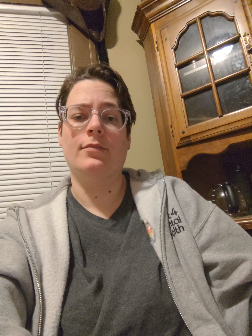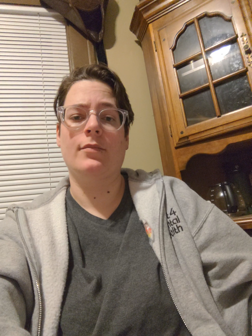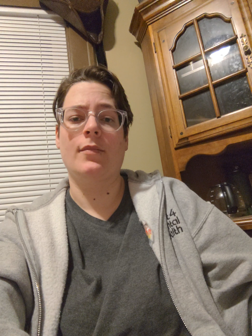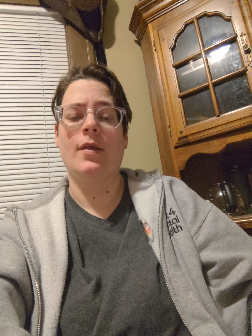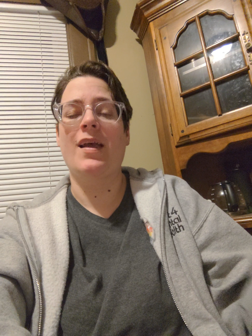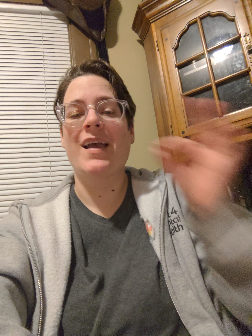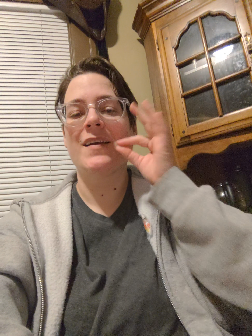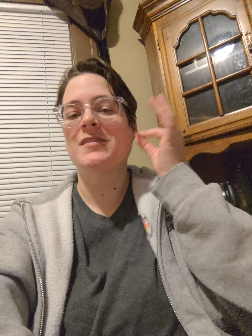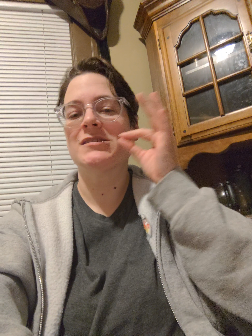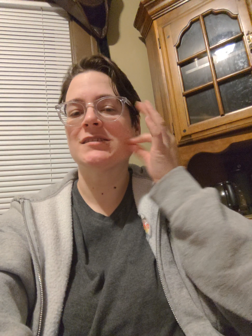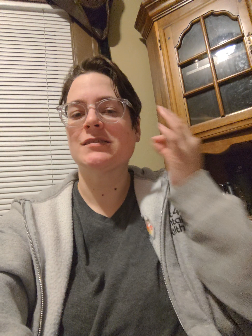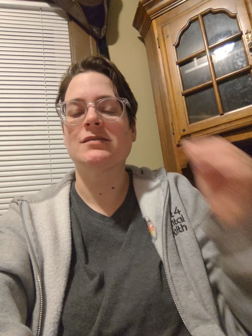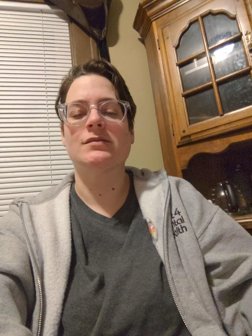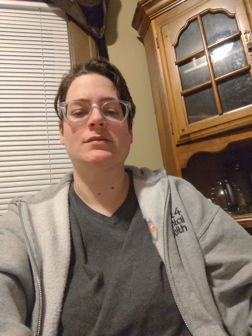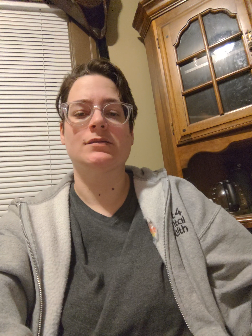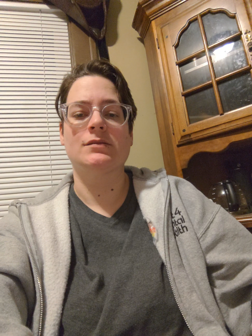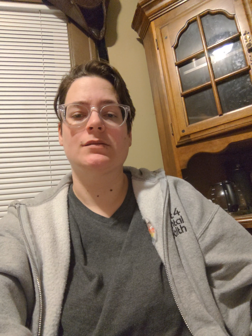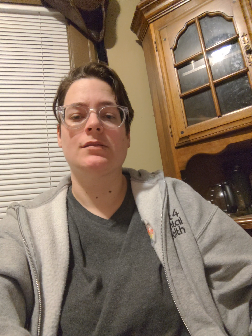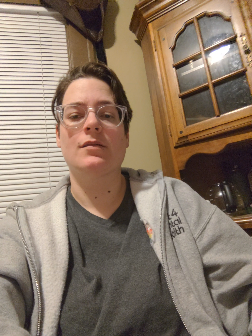cat